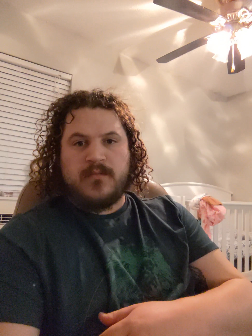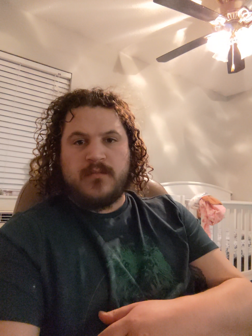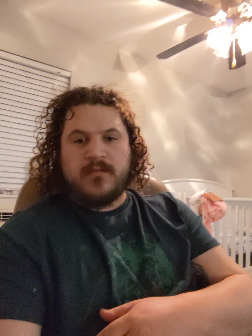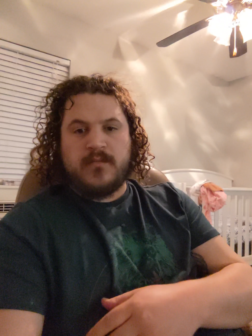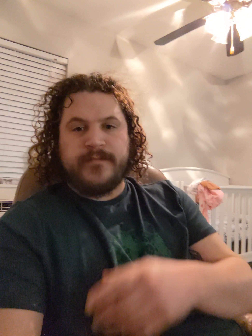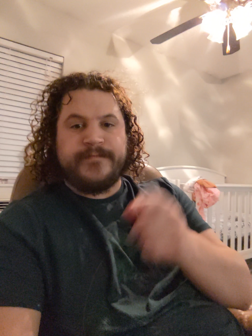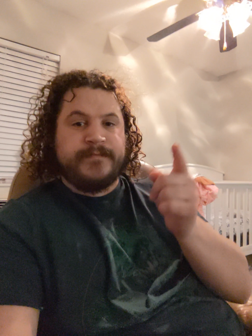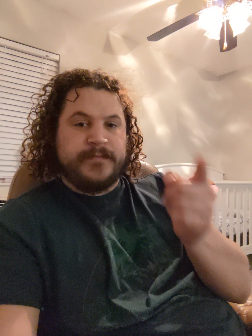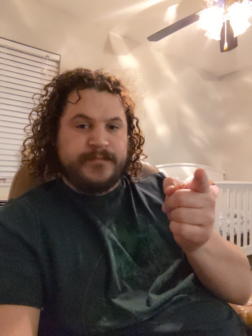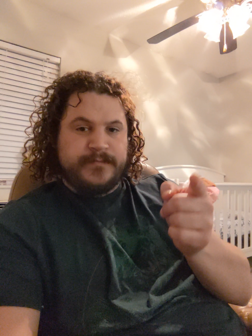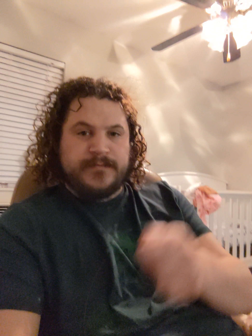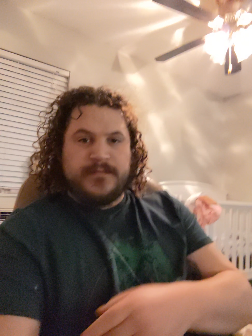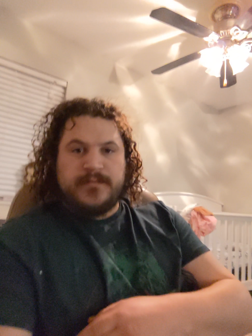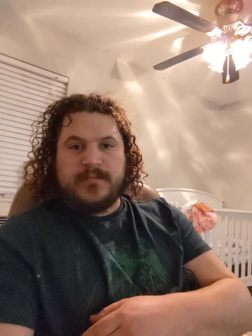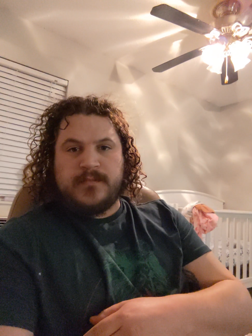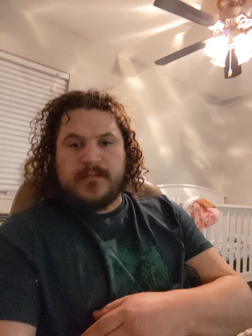he/she/it